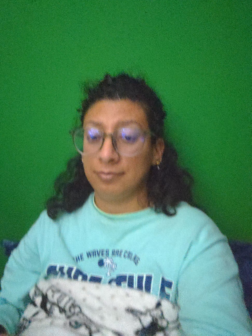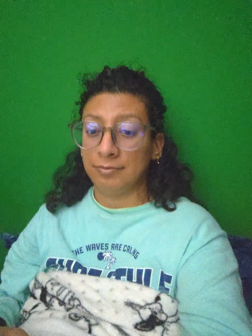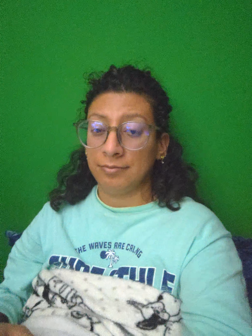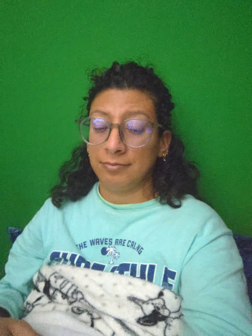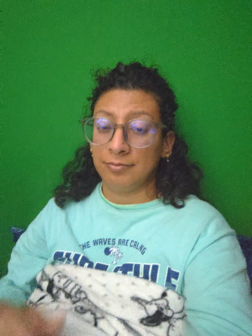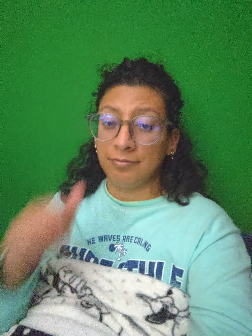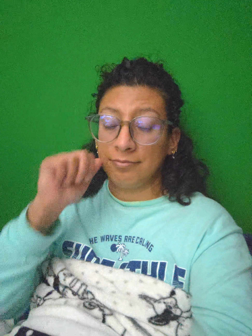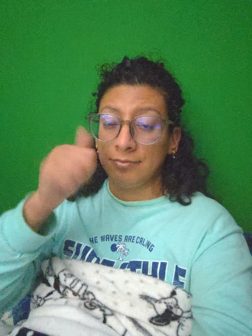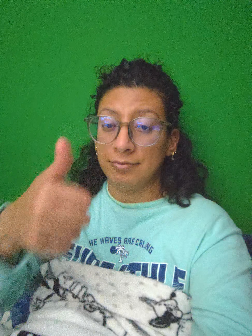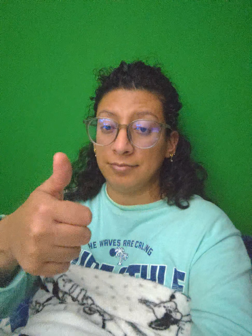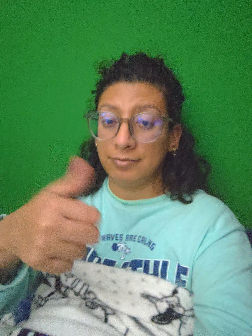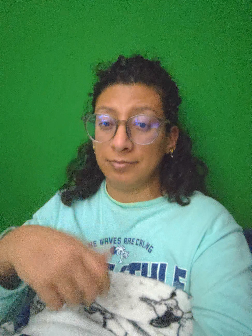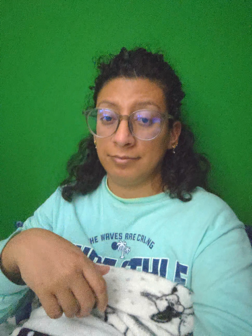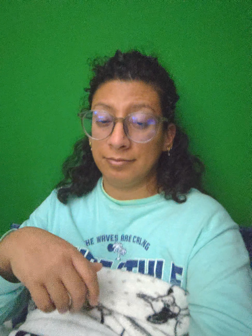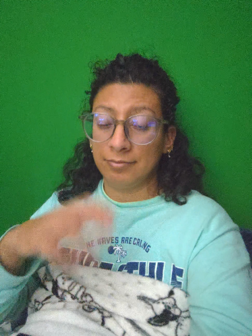tomorrow